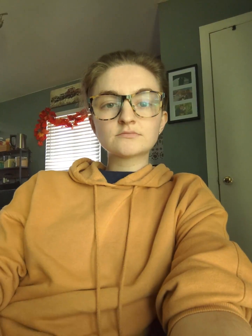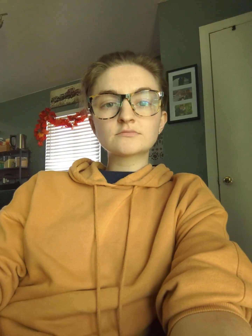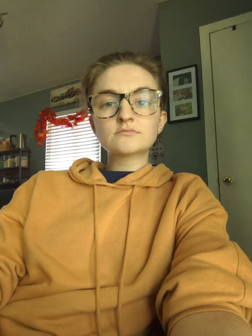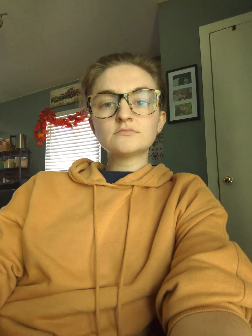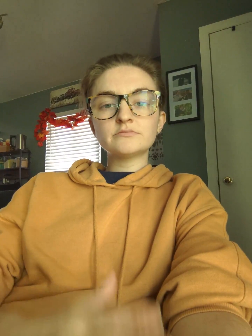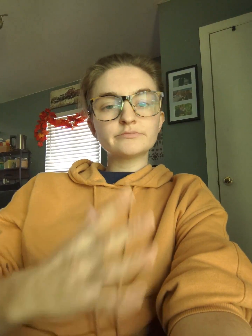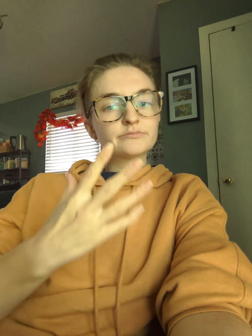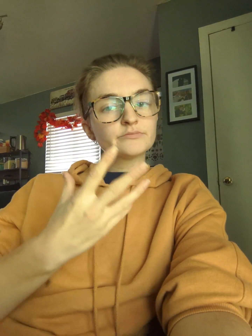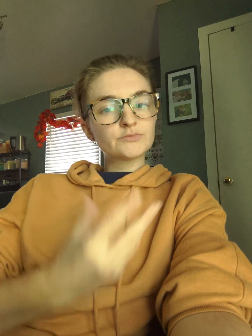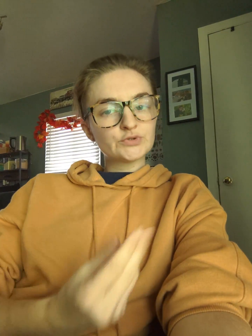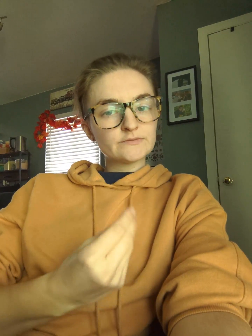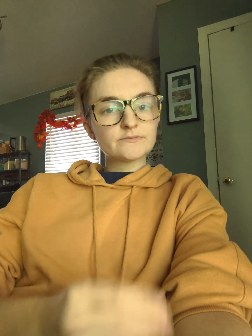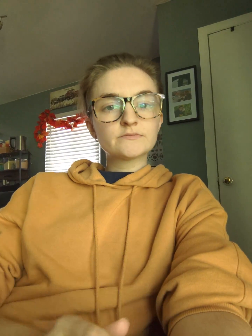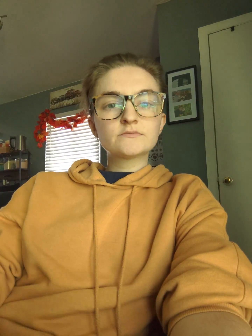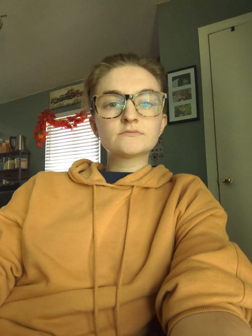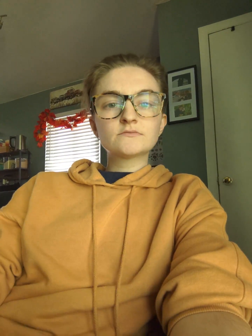gentle